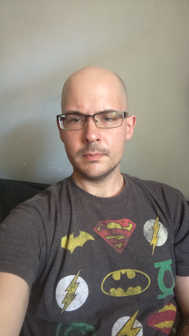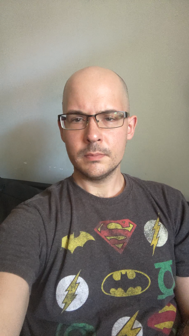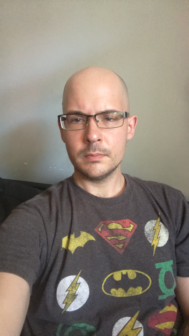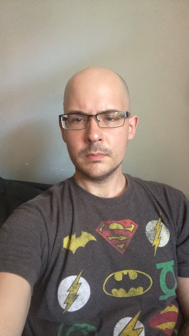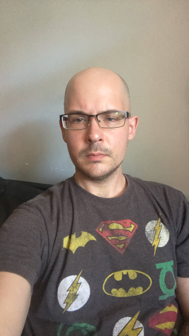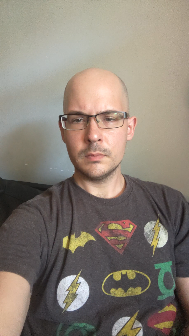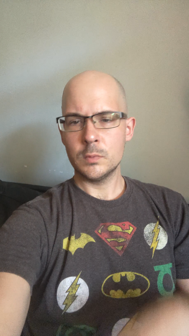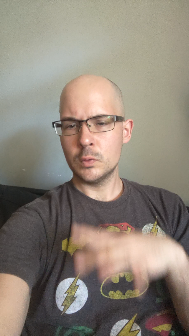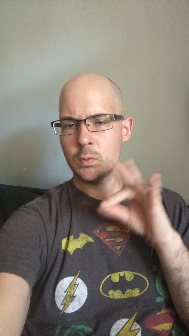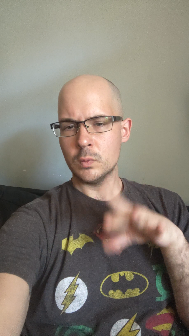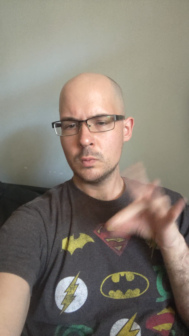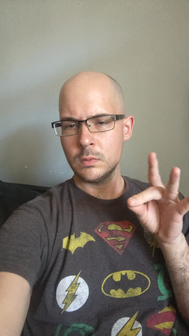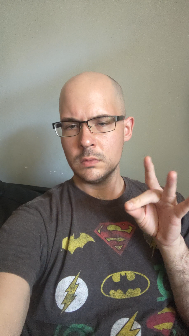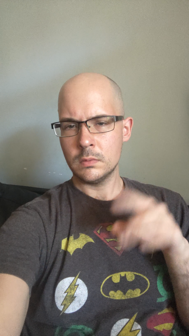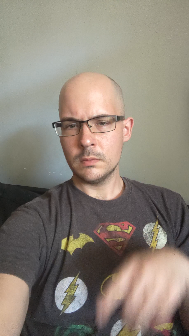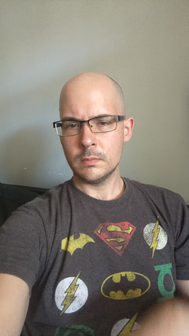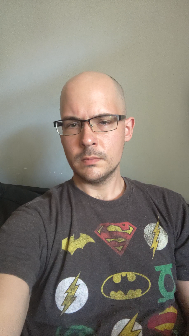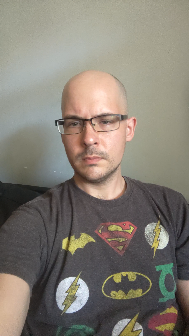choose